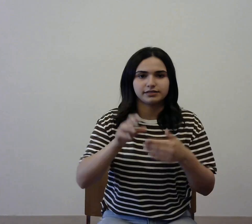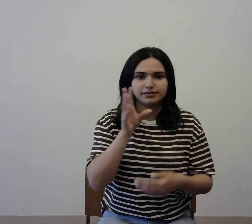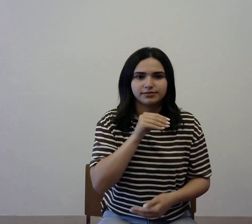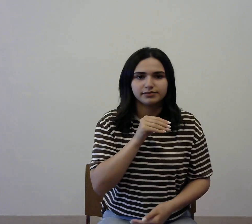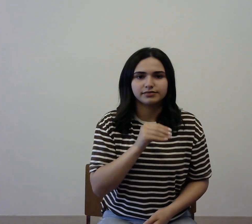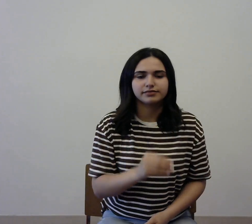bilər